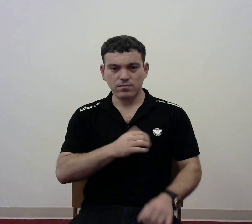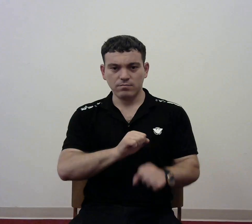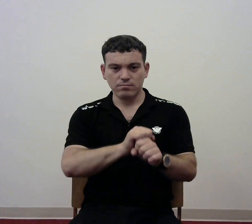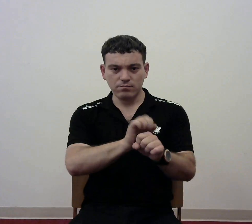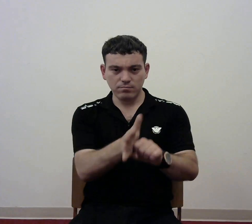covid